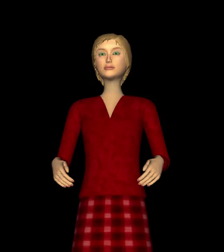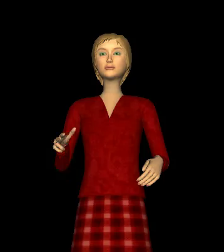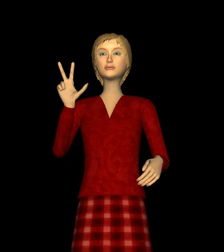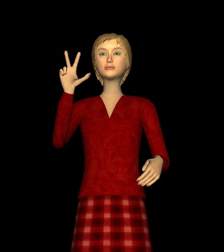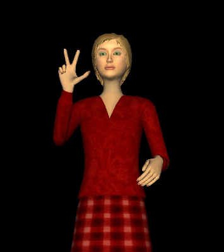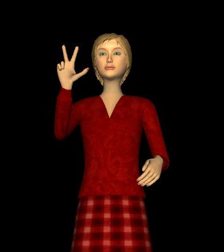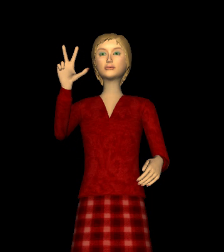3